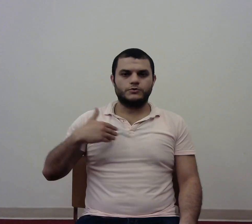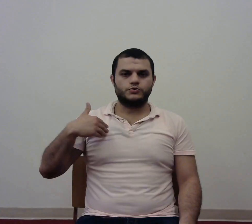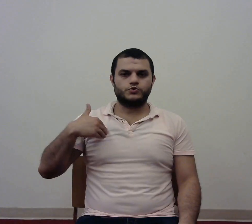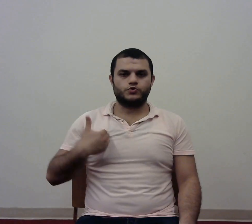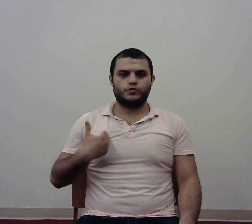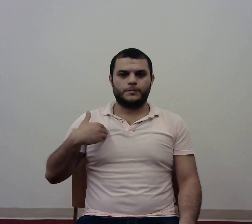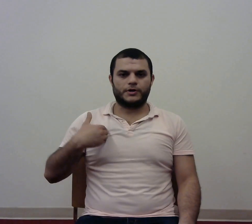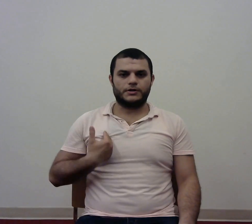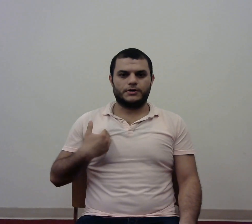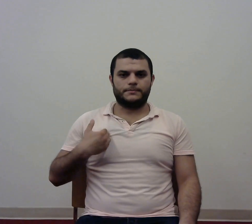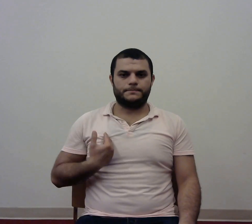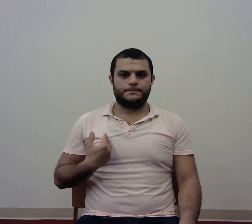subay